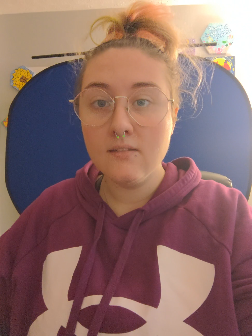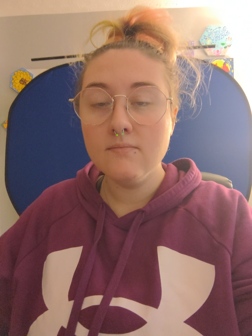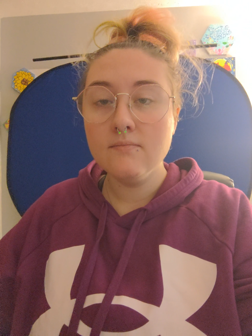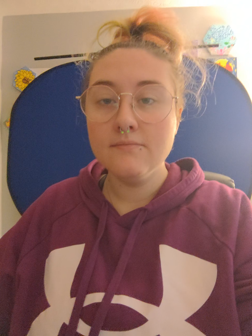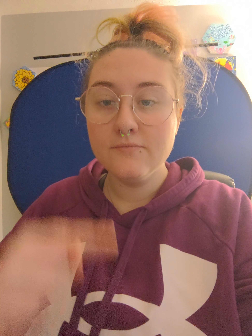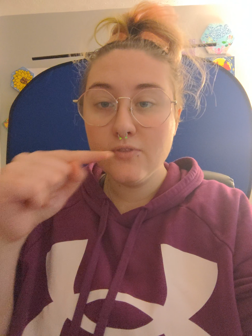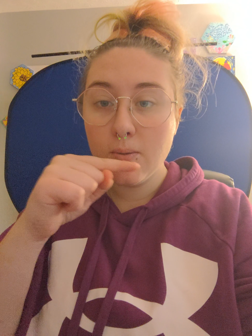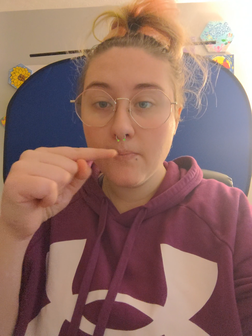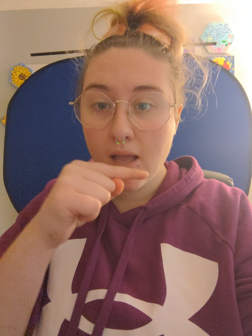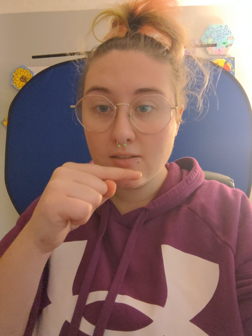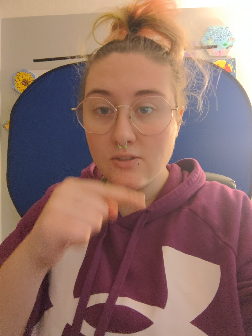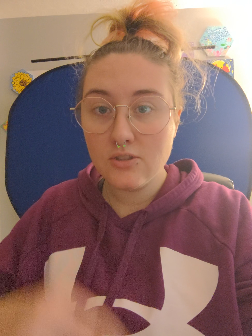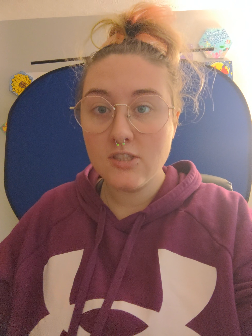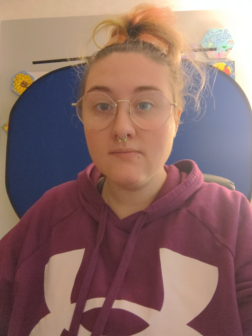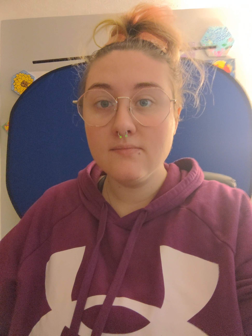toothbrush